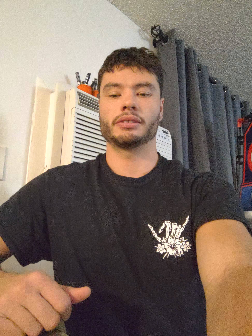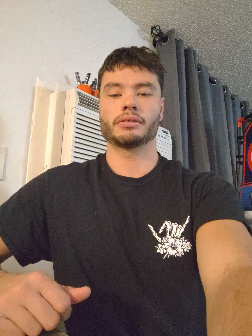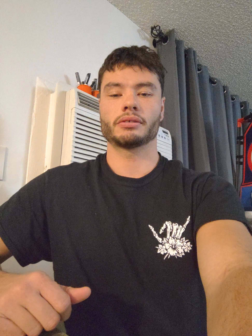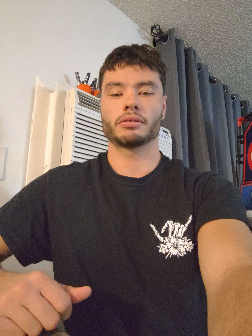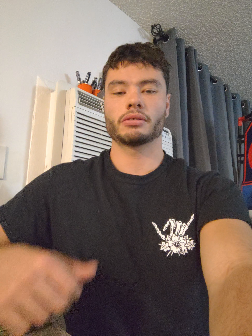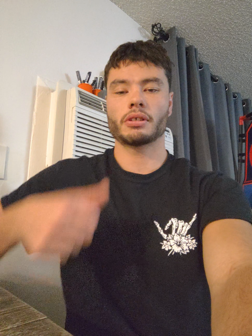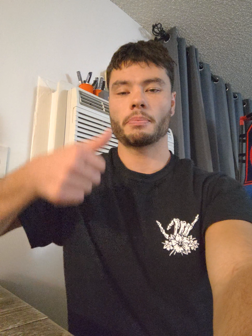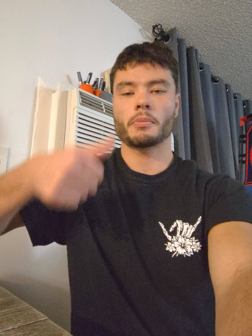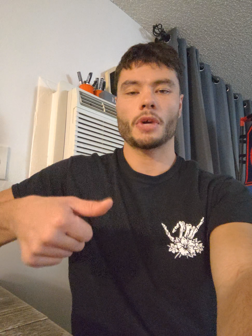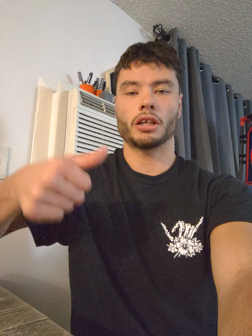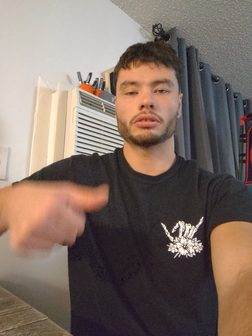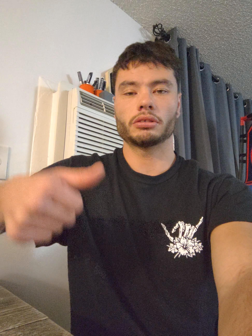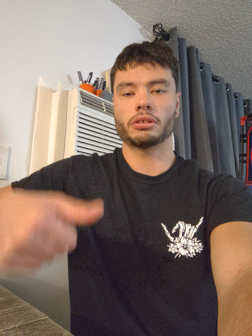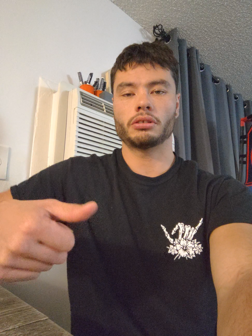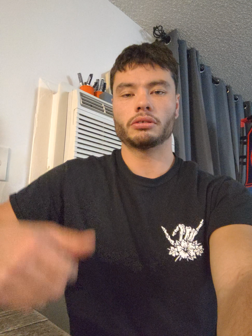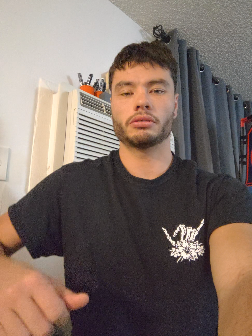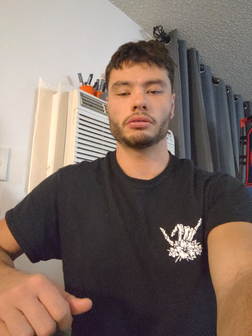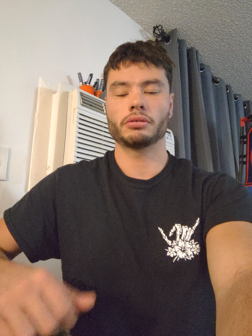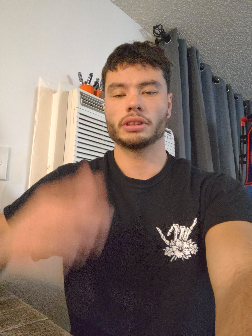puzzle